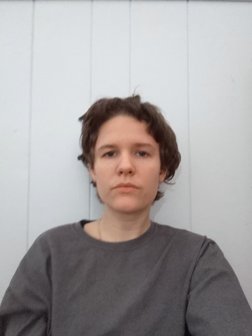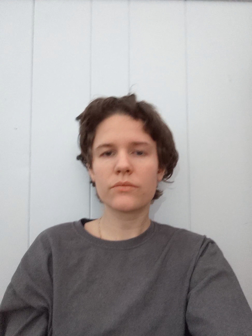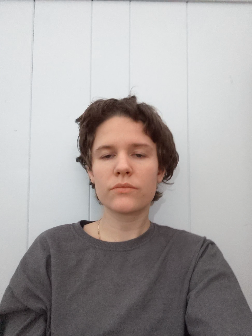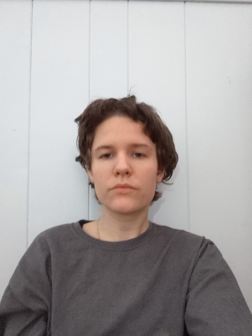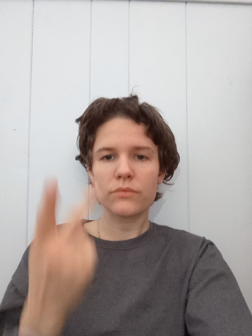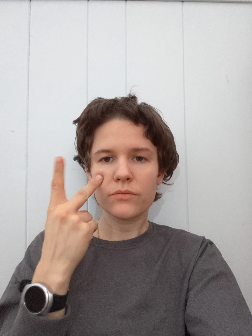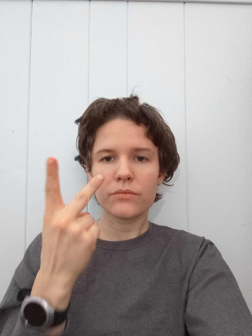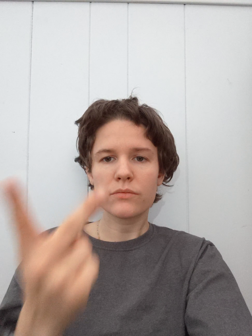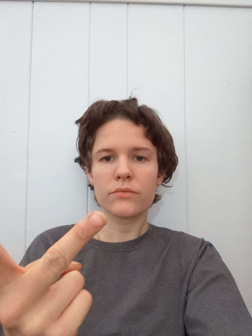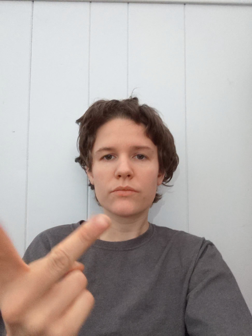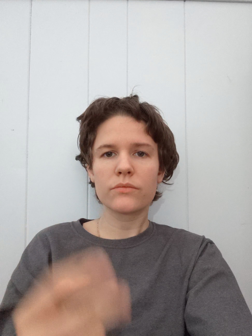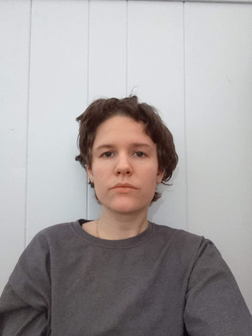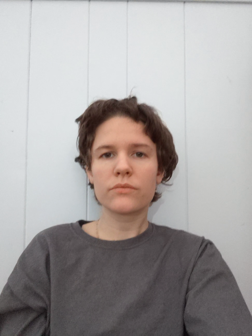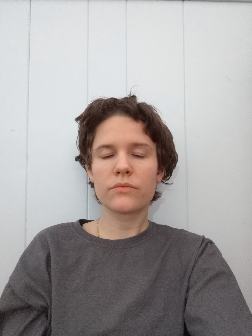see